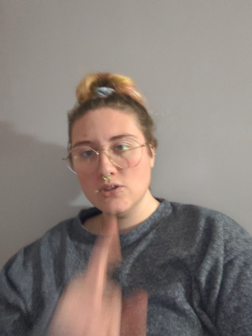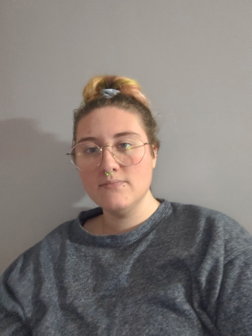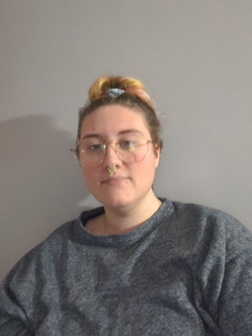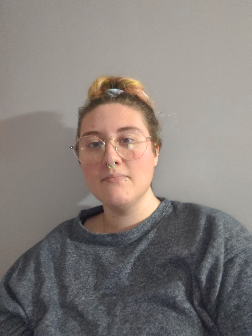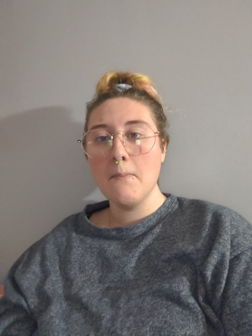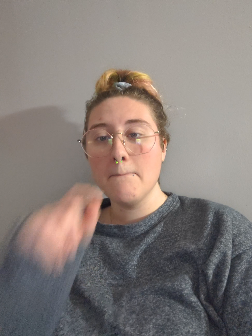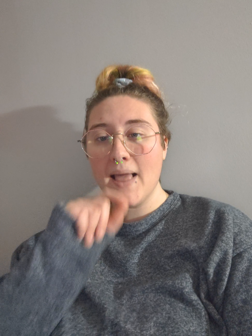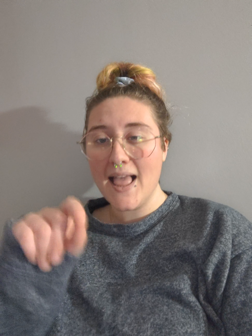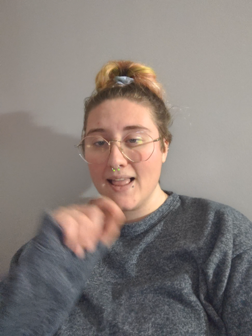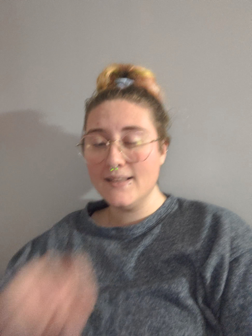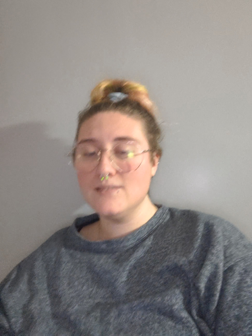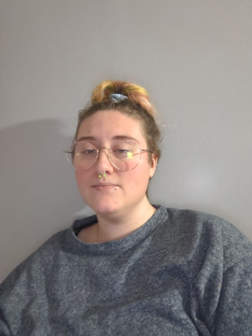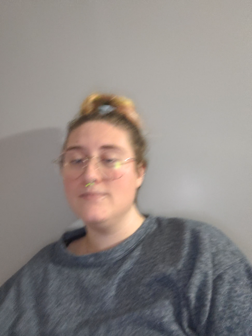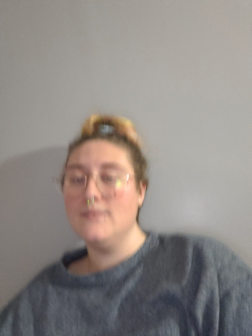pen